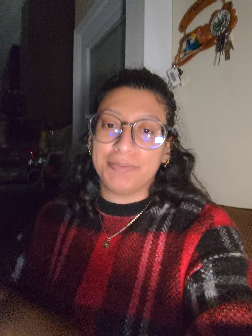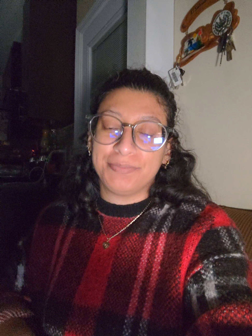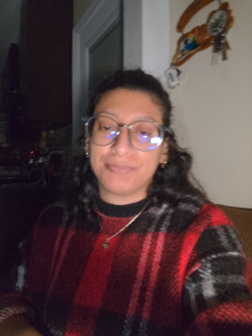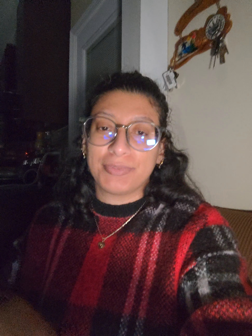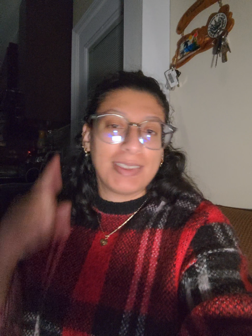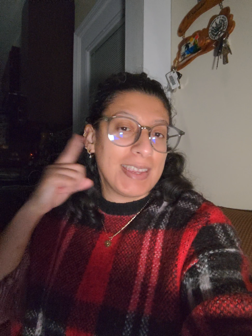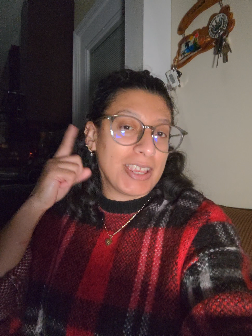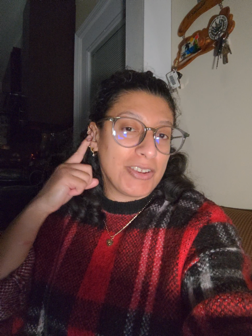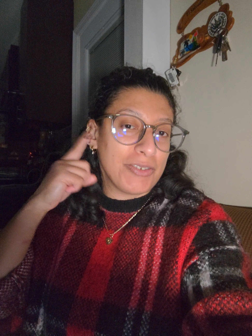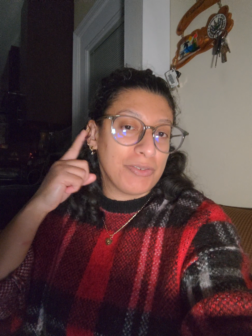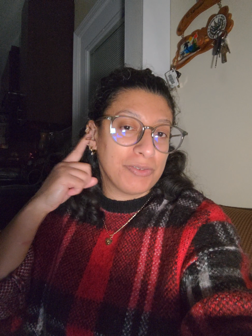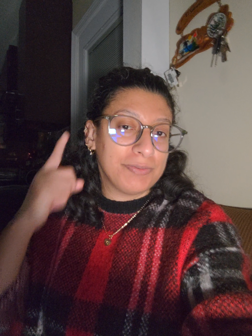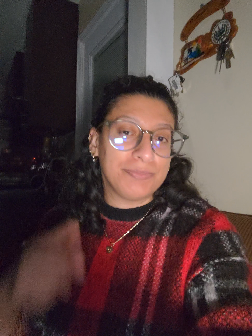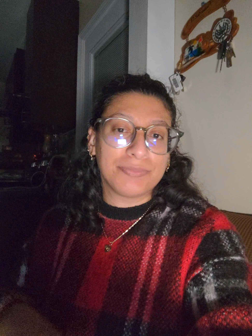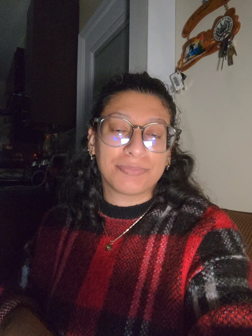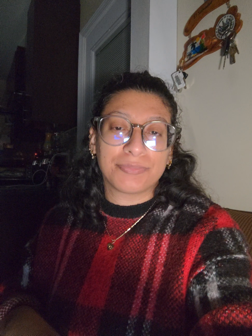ear